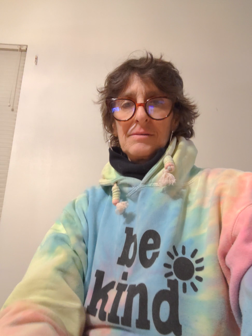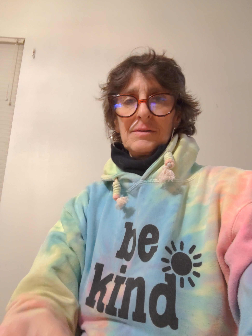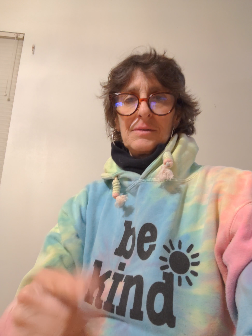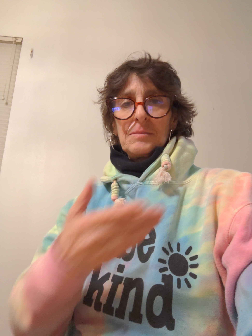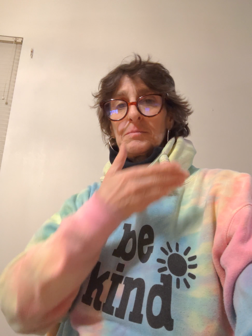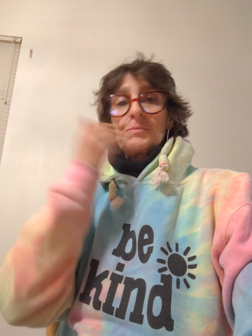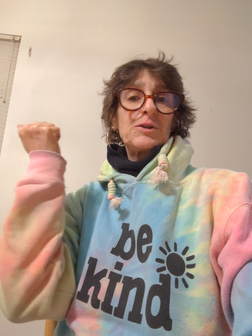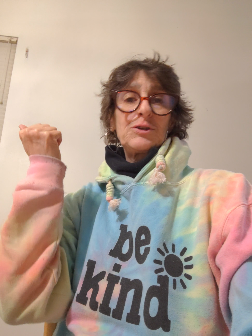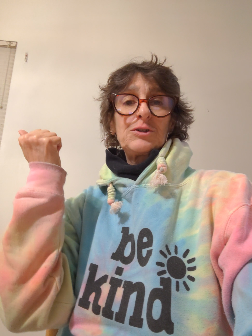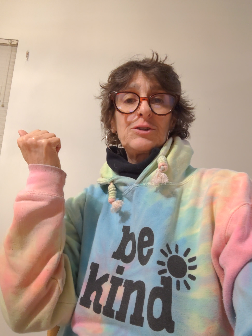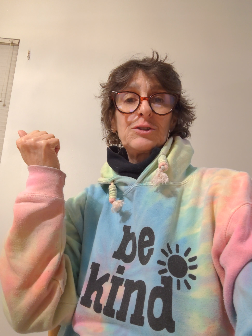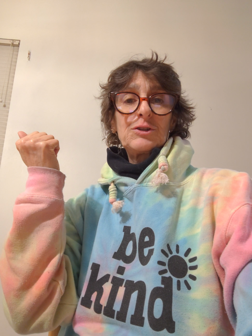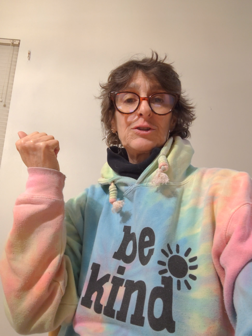better